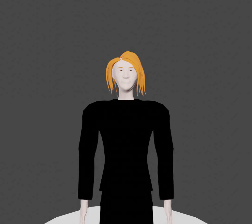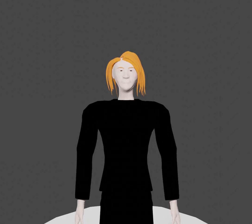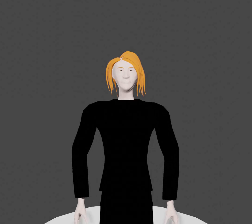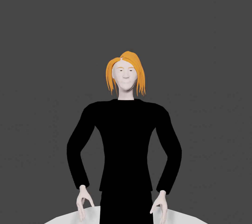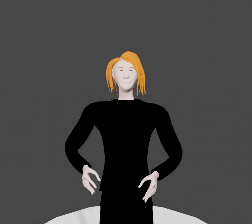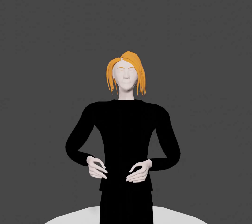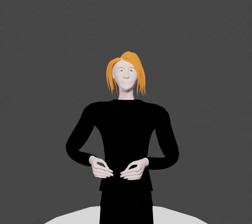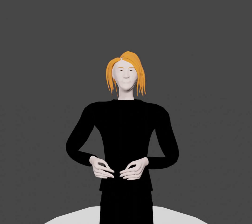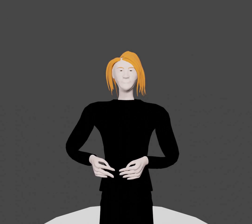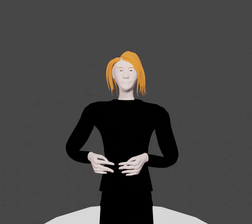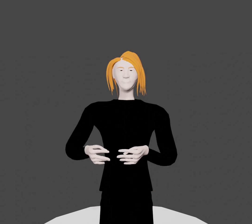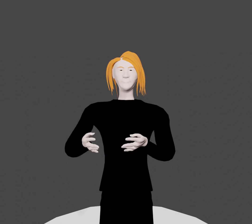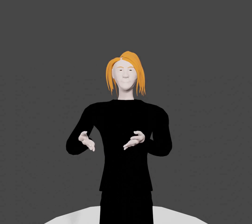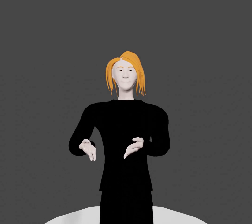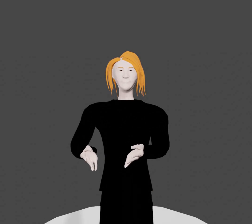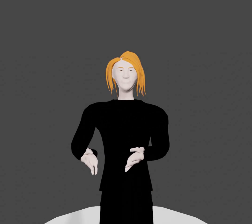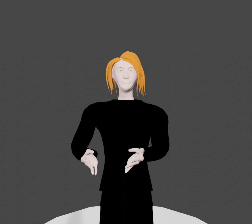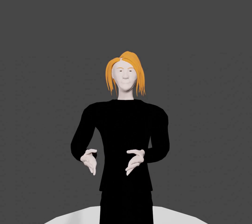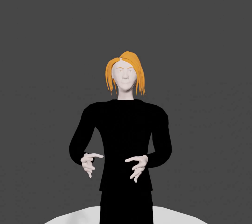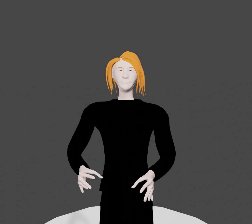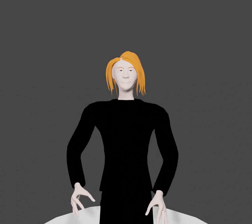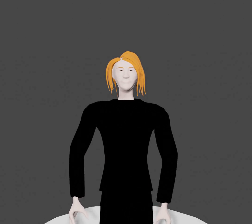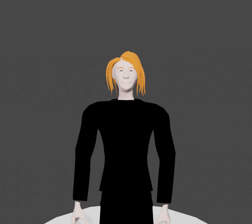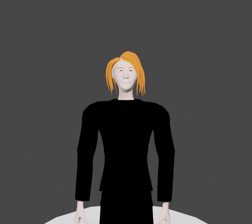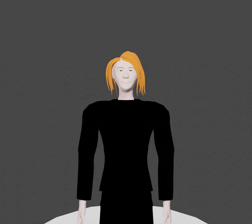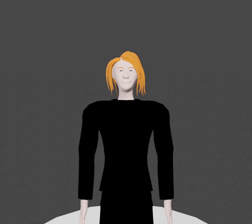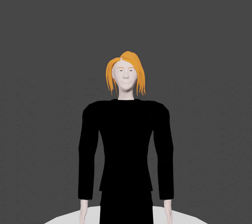Assign (Give)